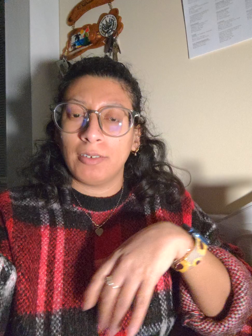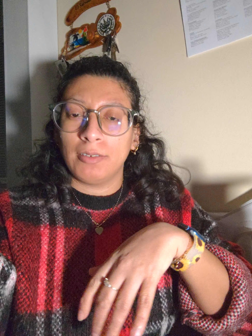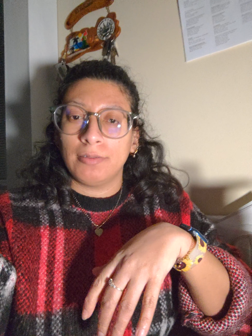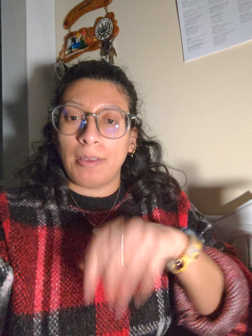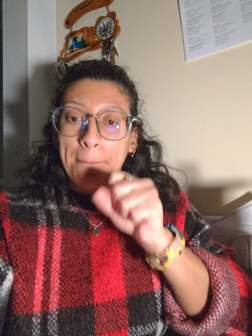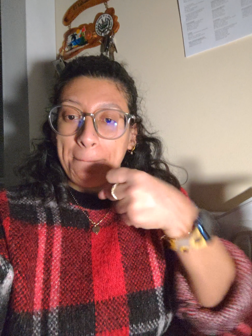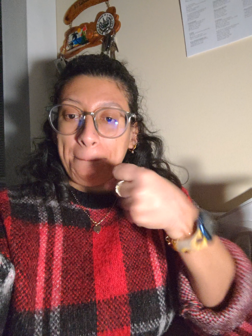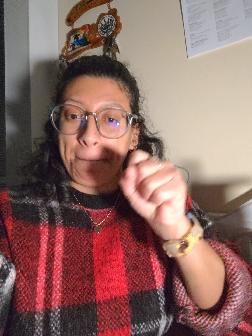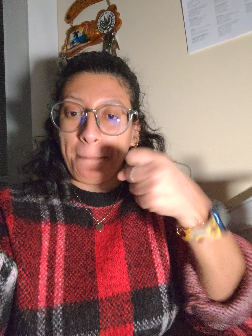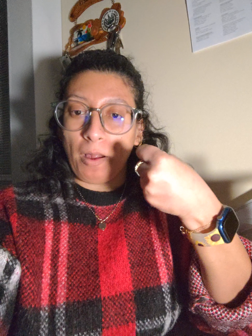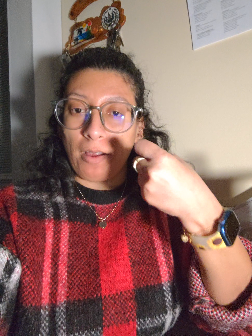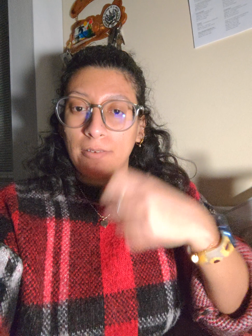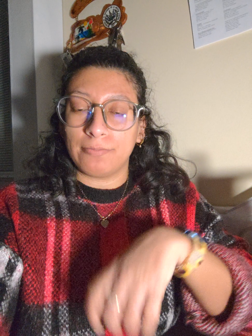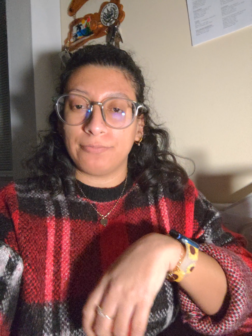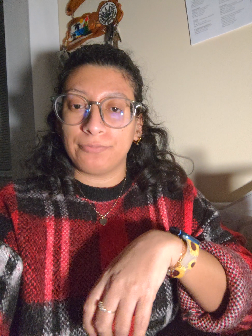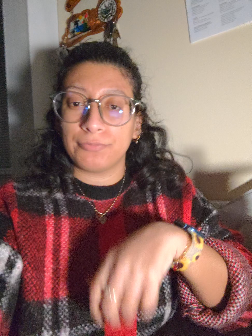make